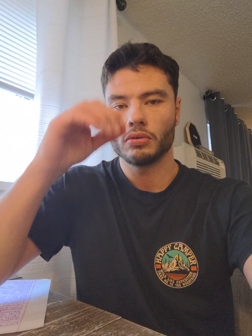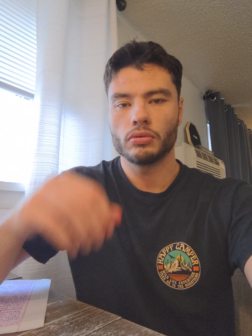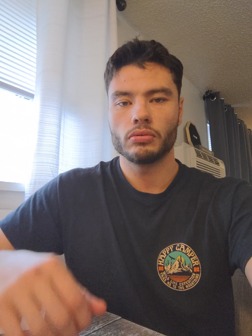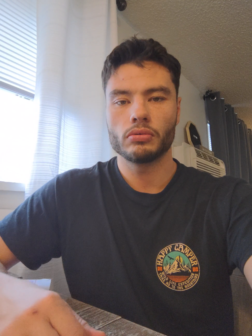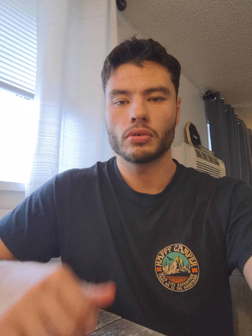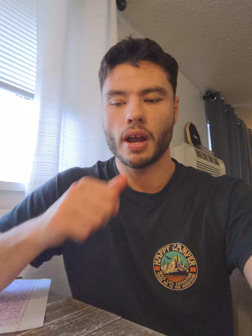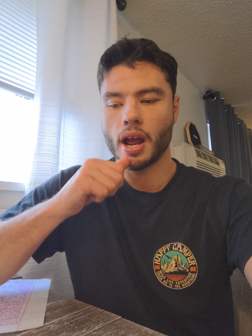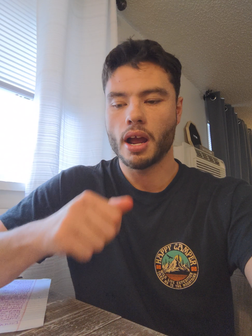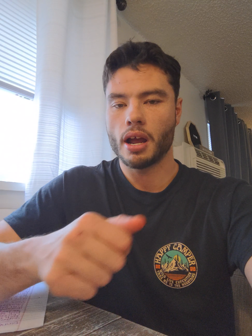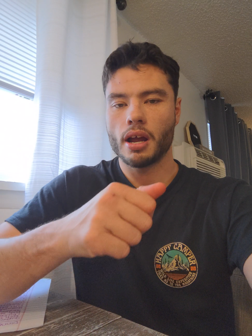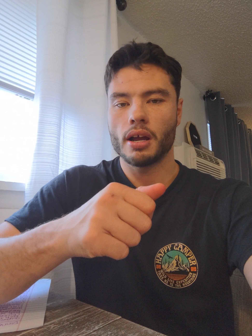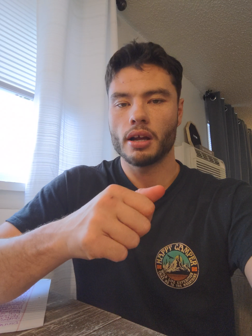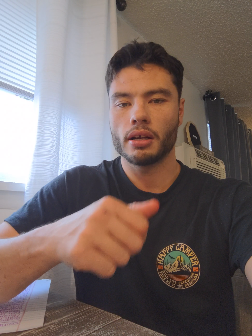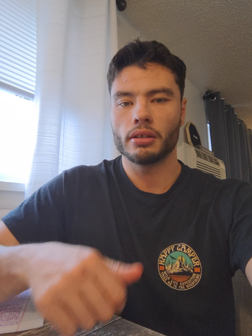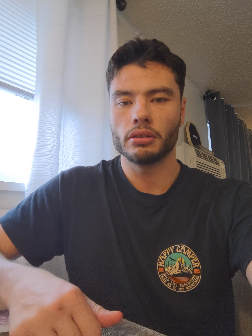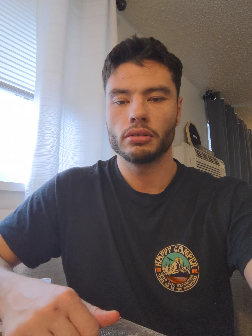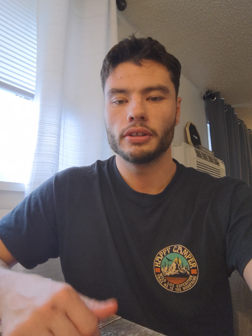hide